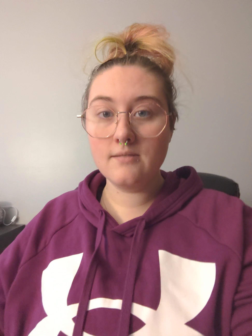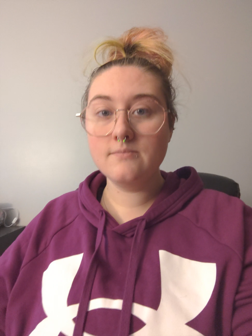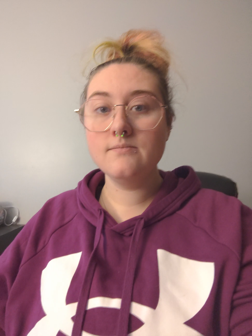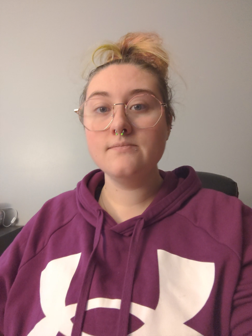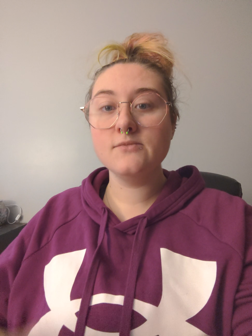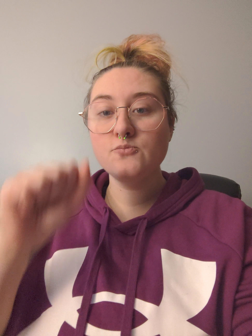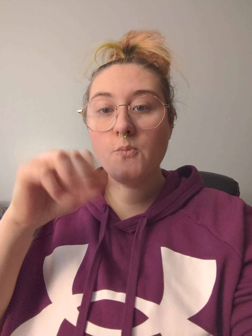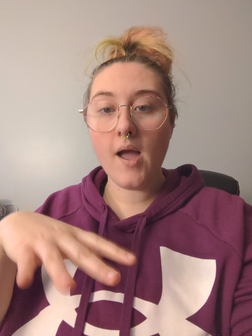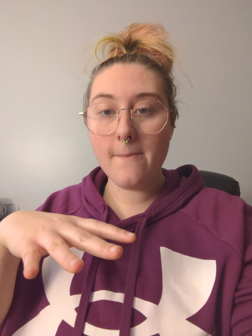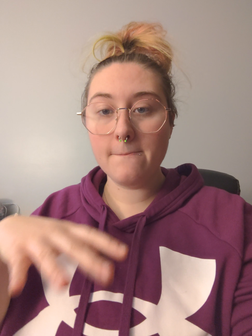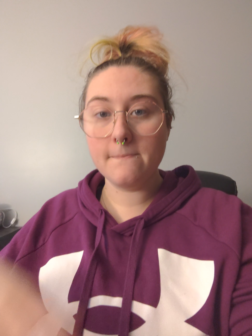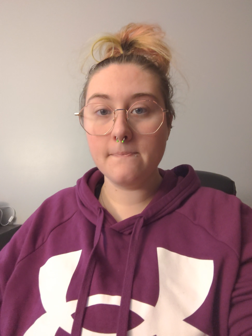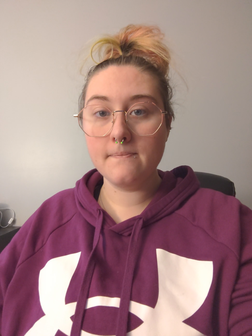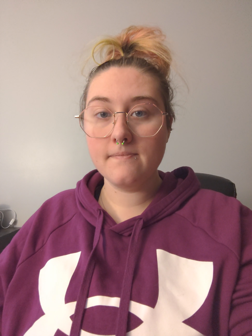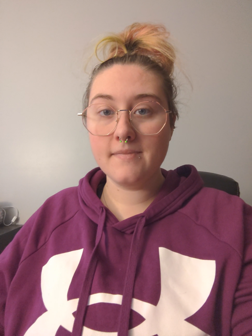drop